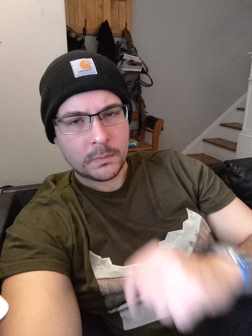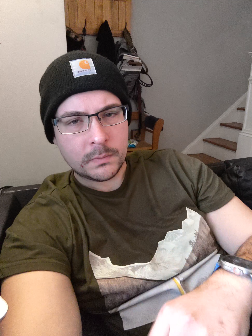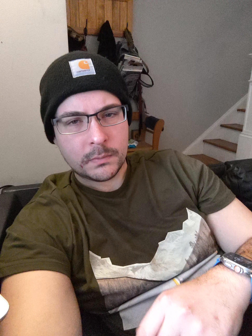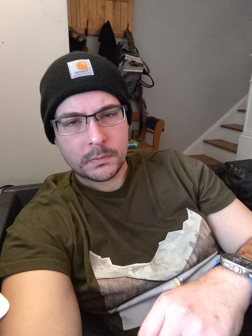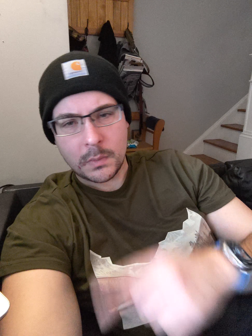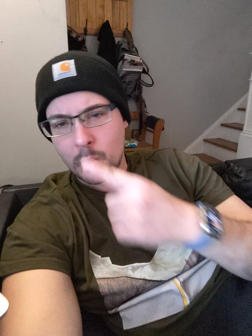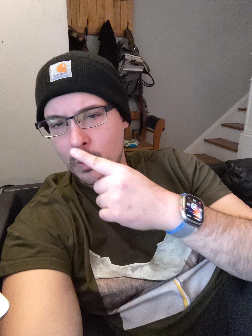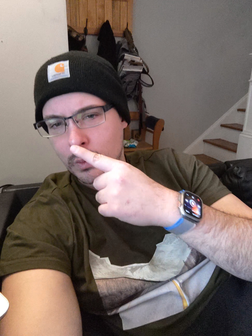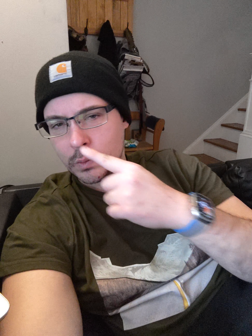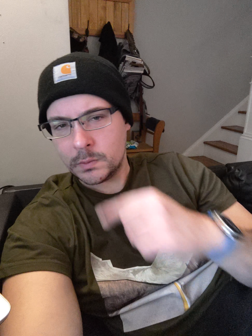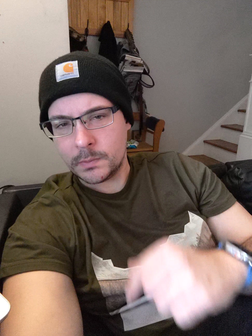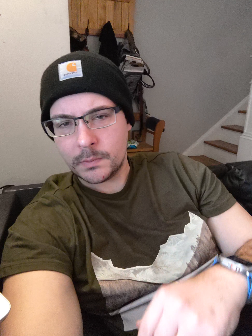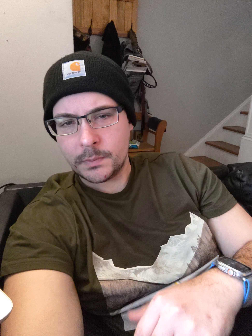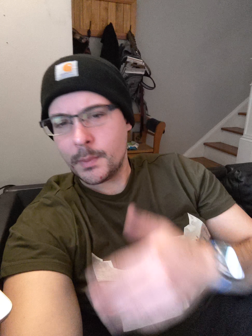nose